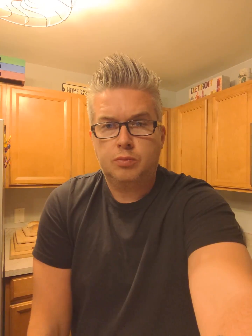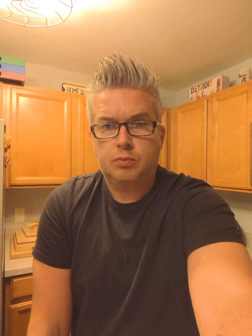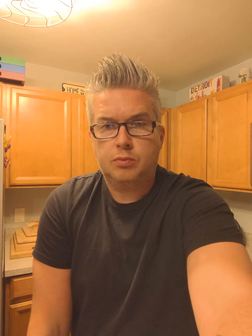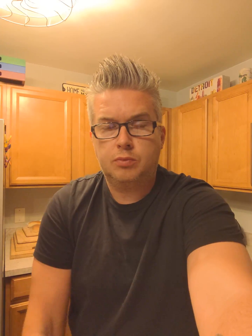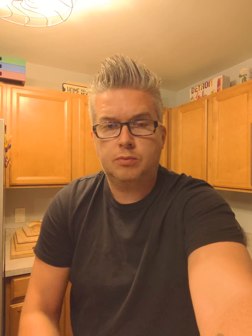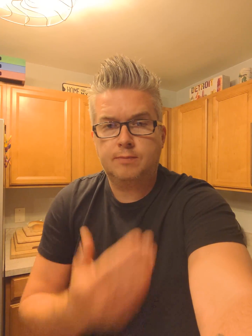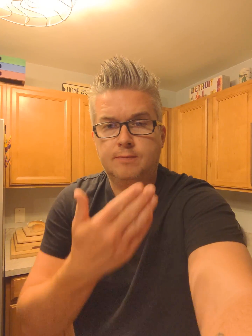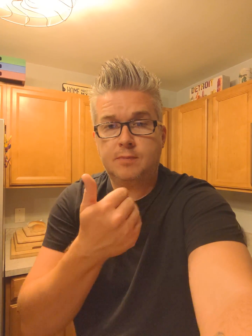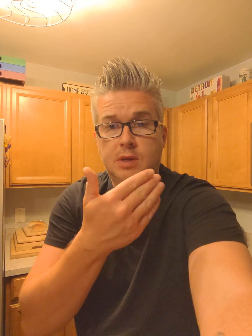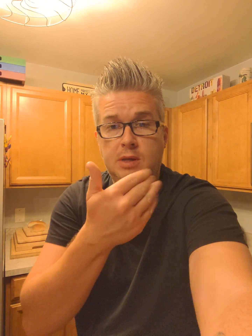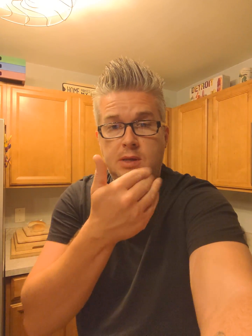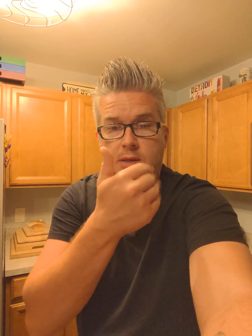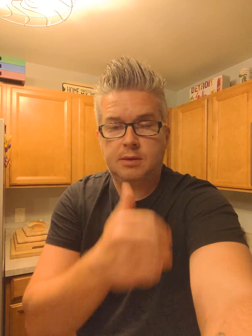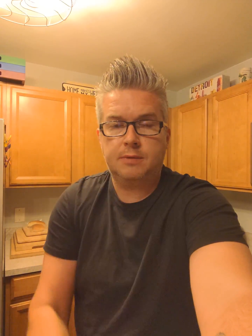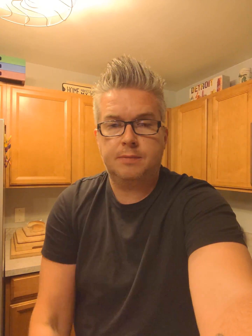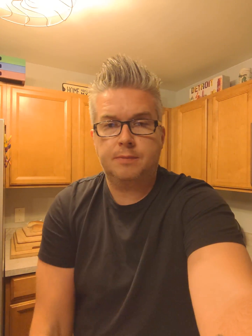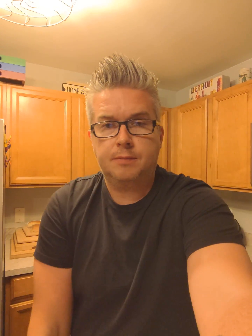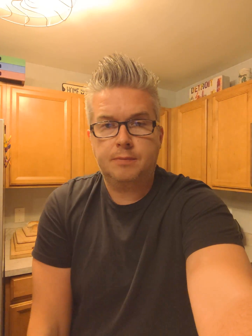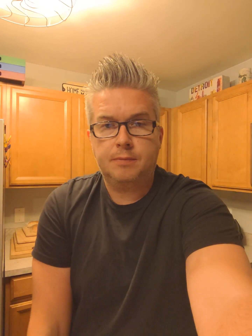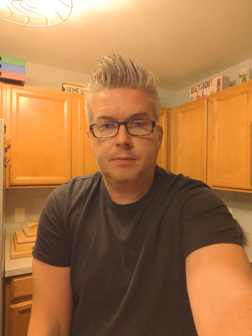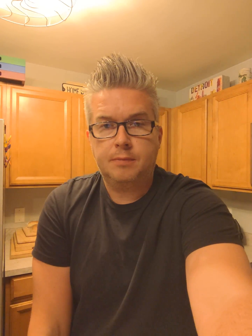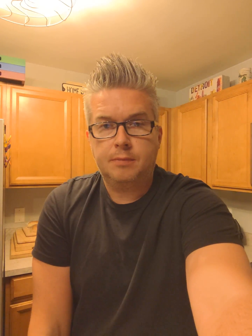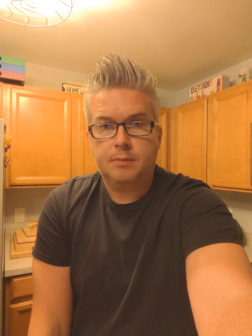butterfly